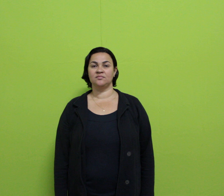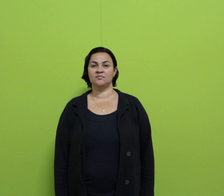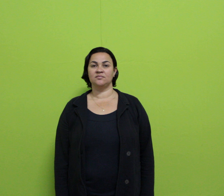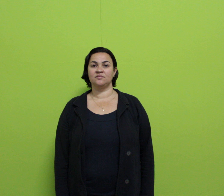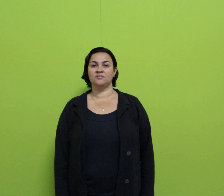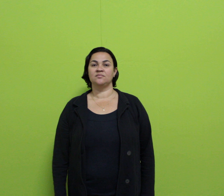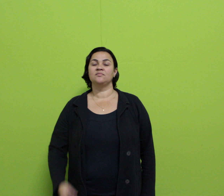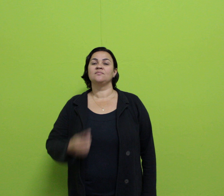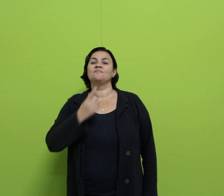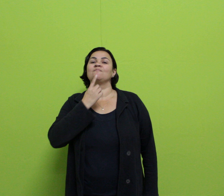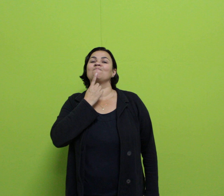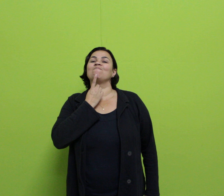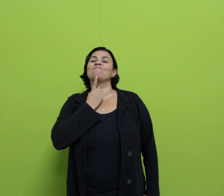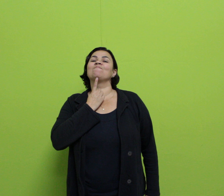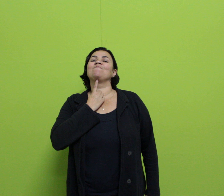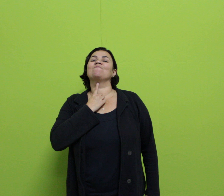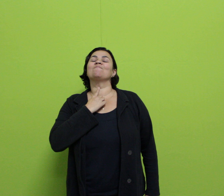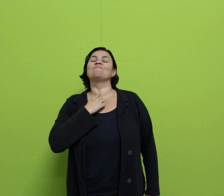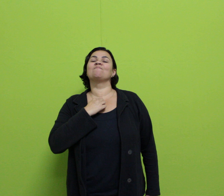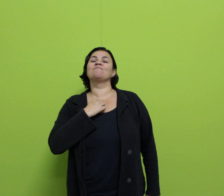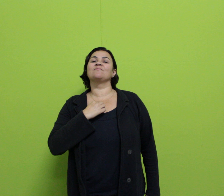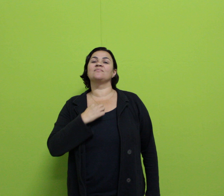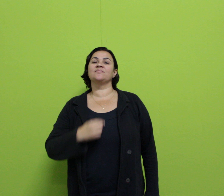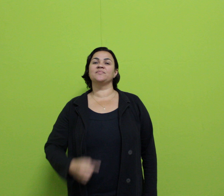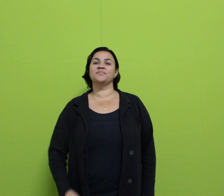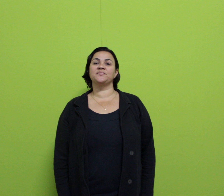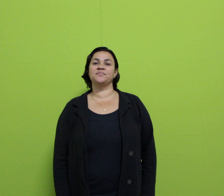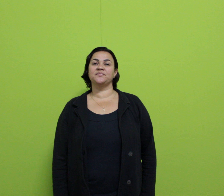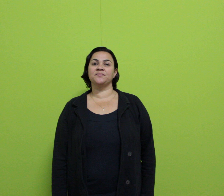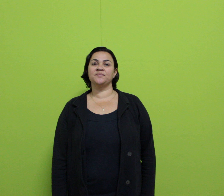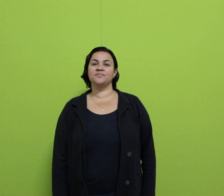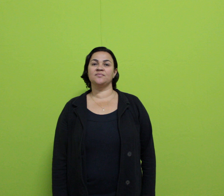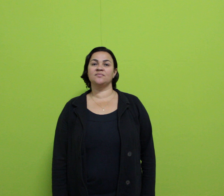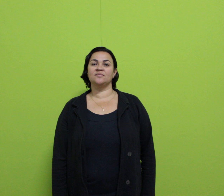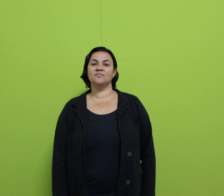vontade